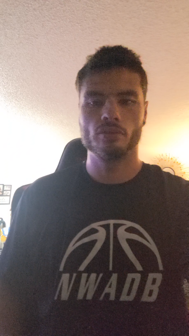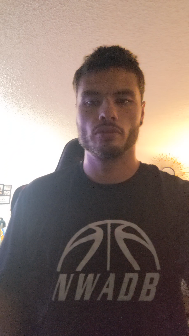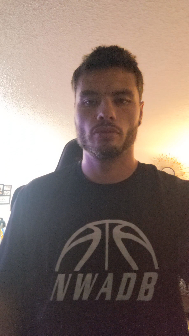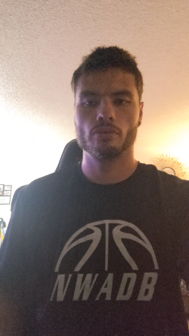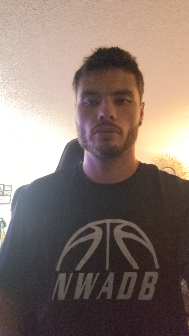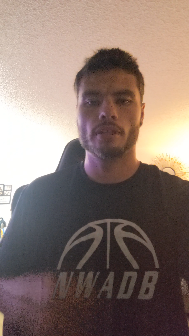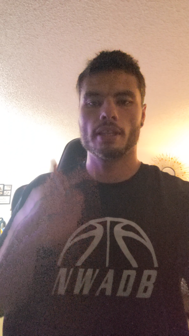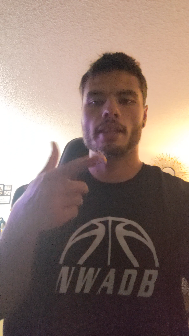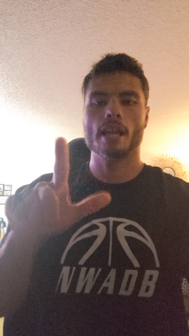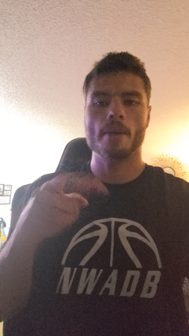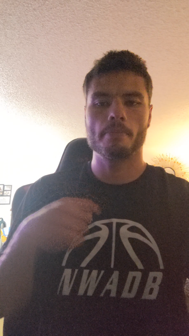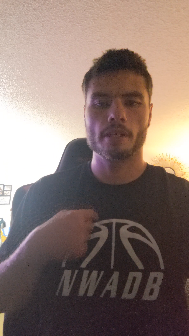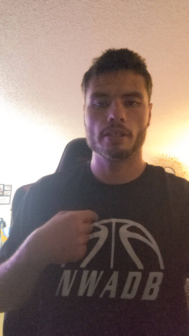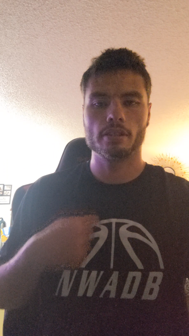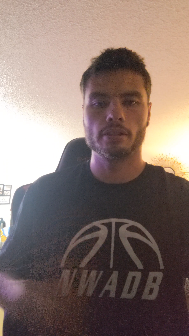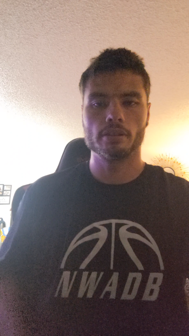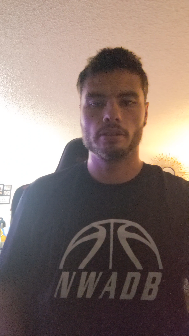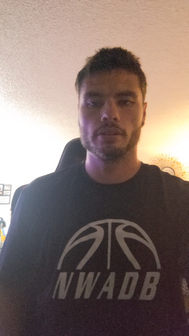let me